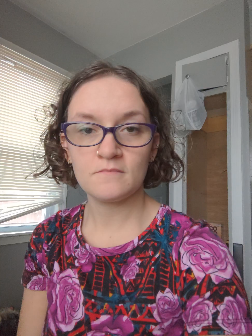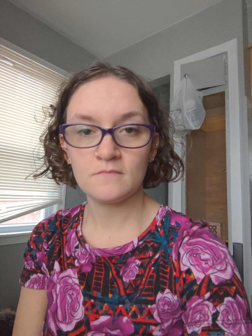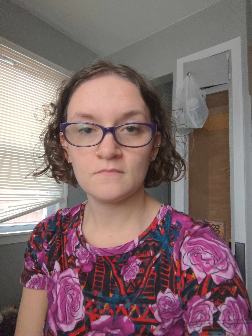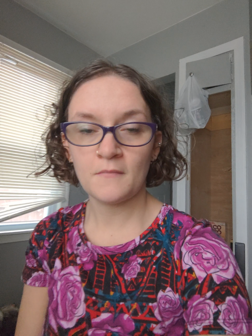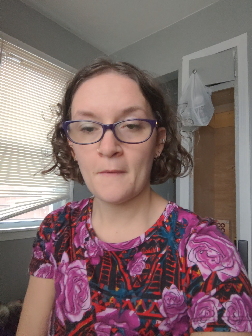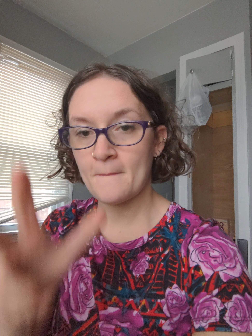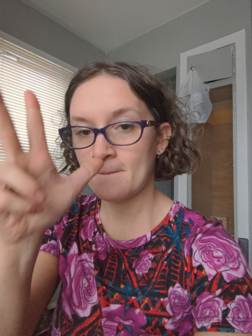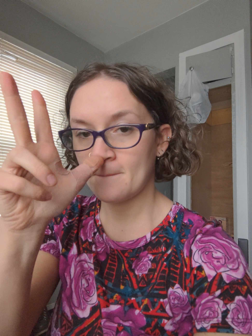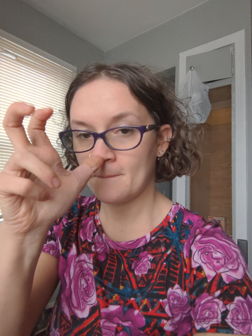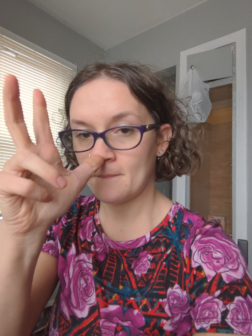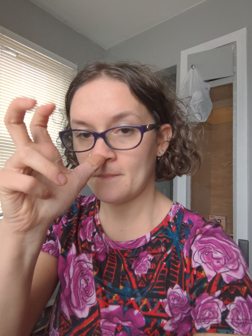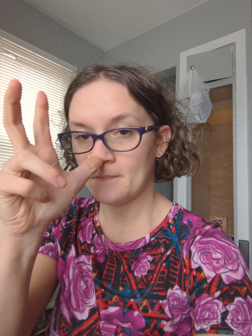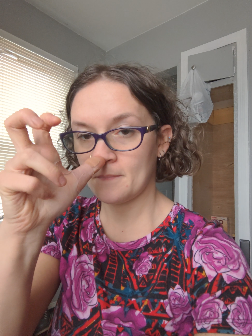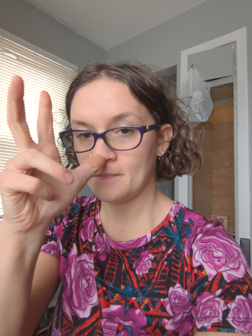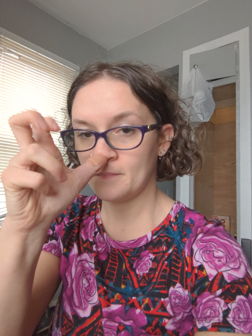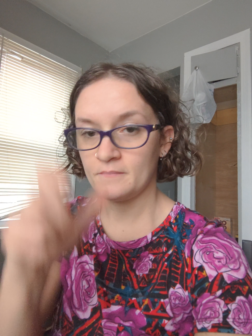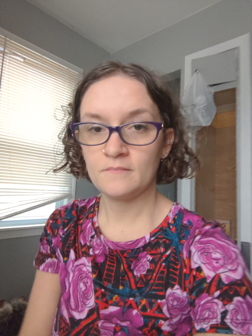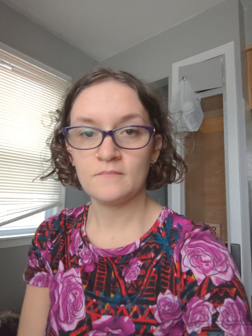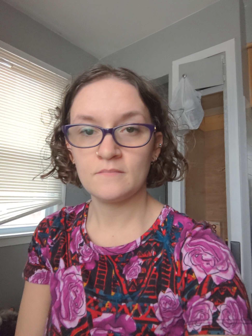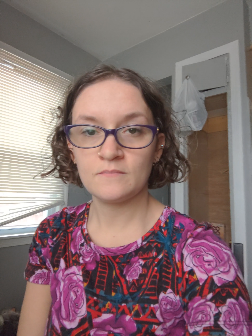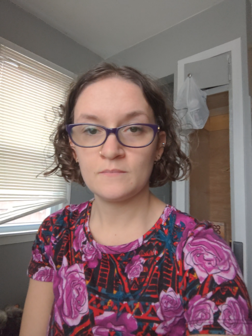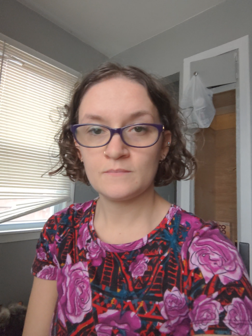bug